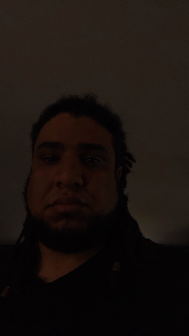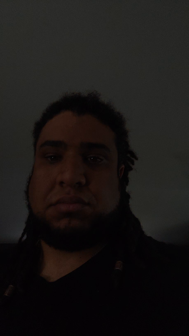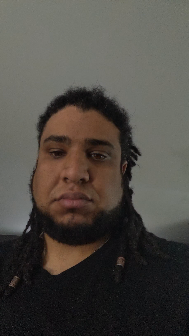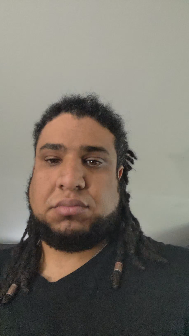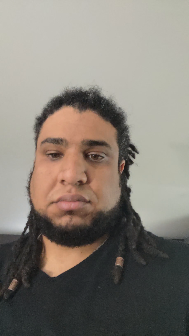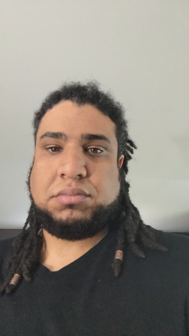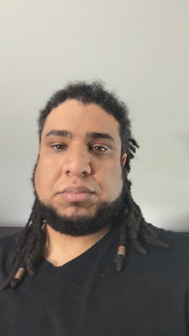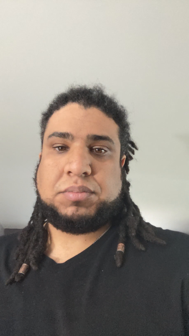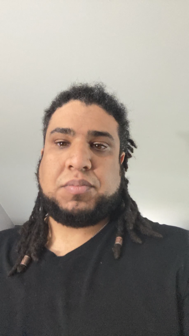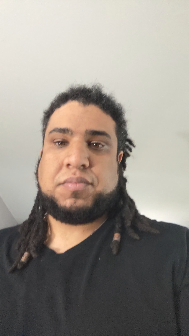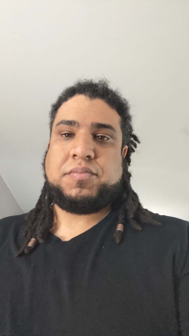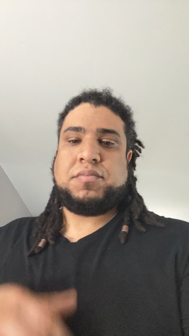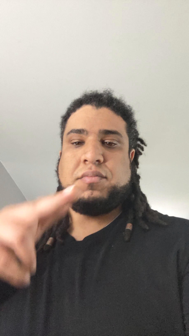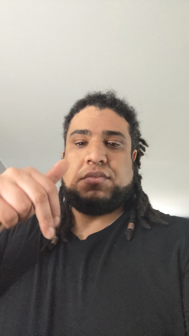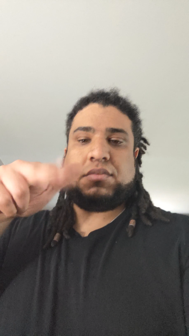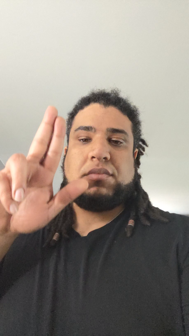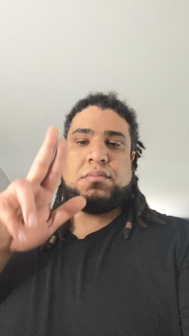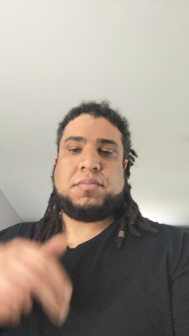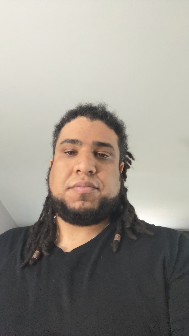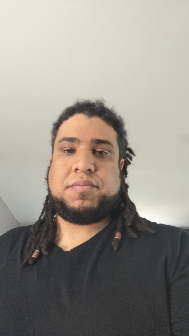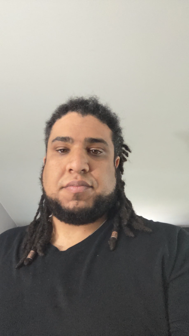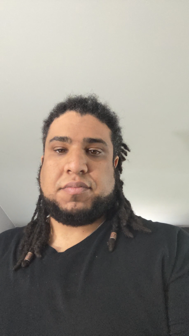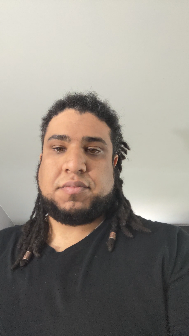lick